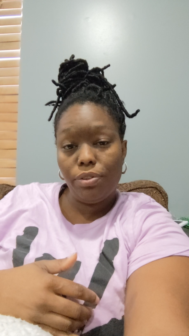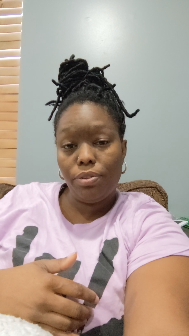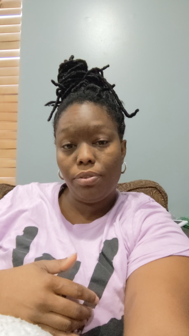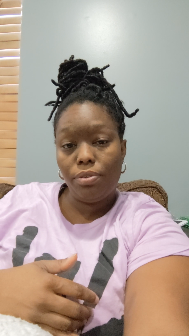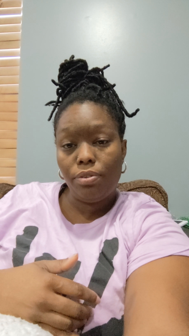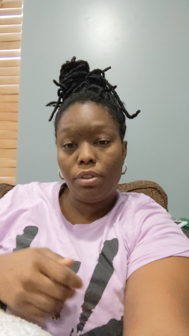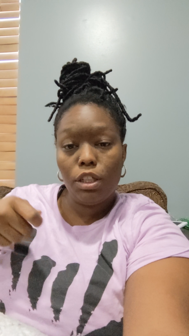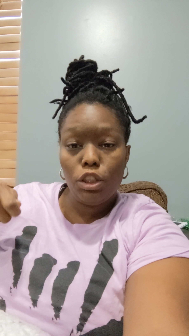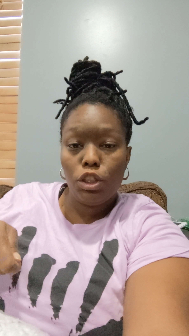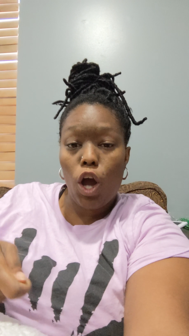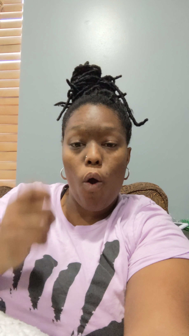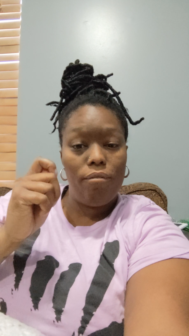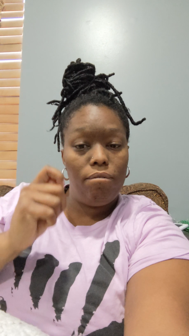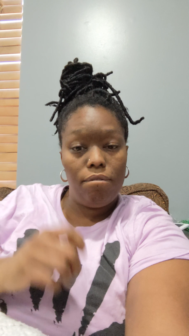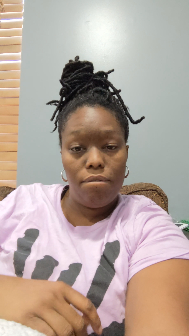shovel